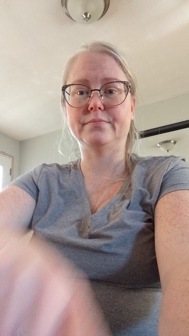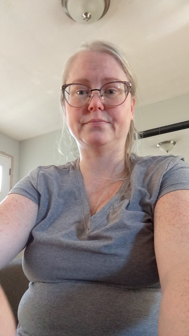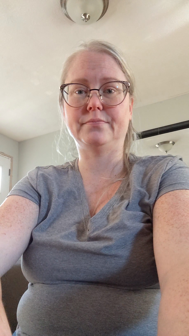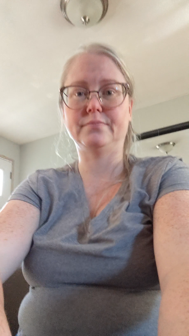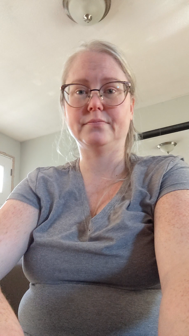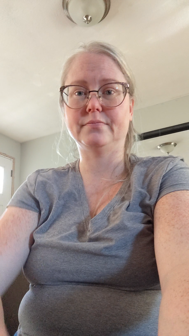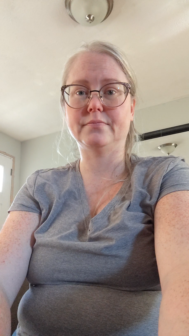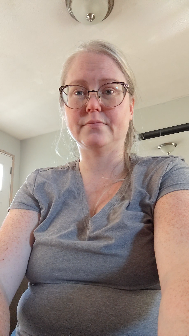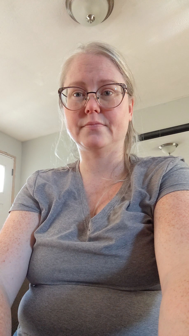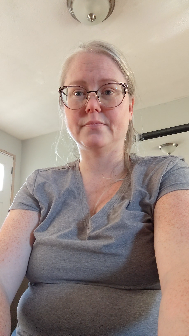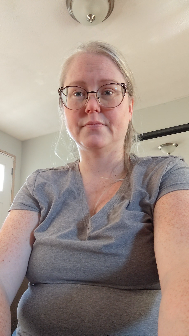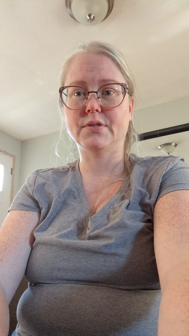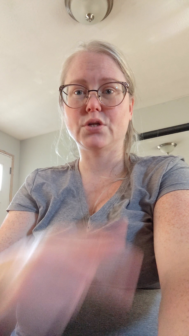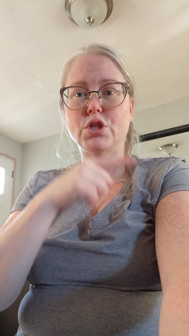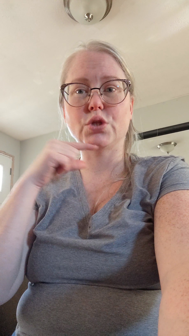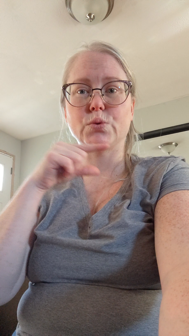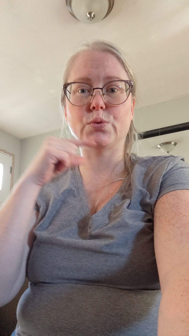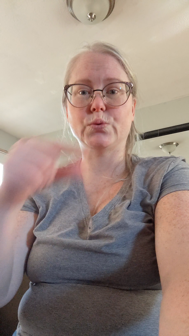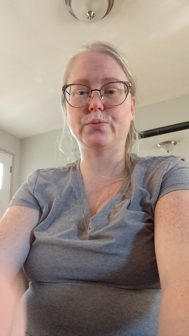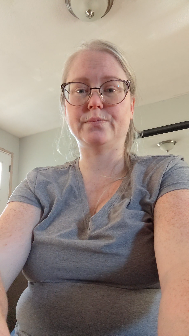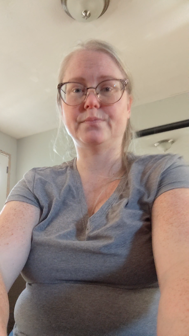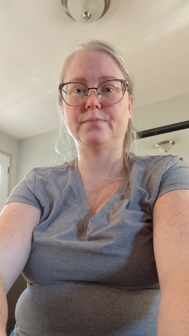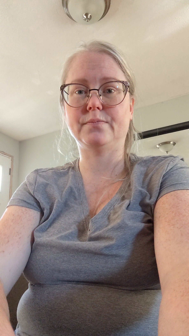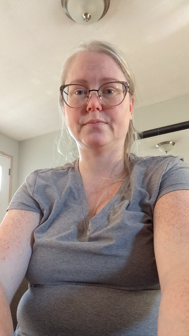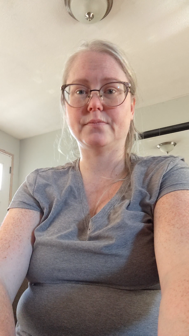glue